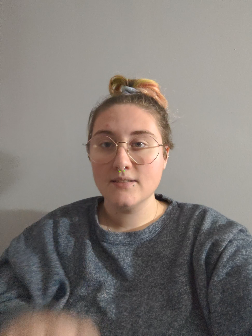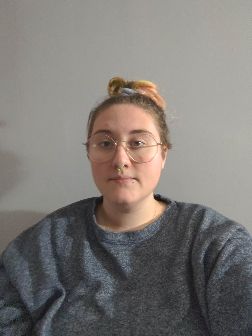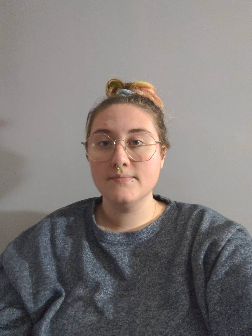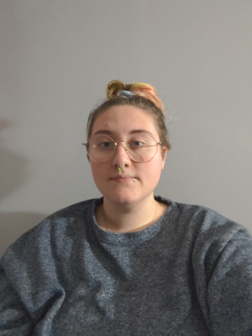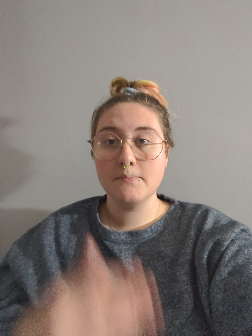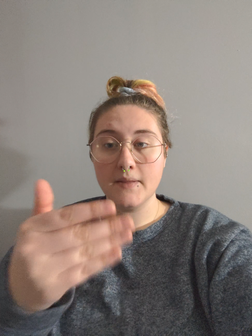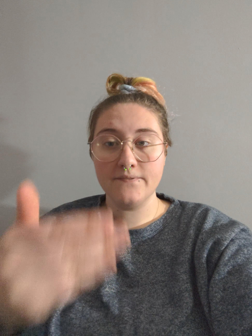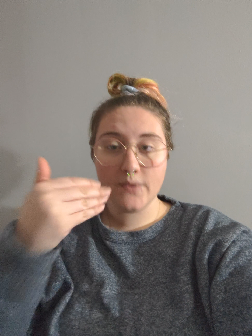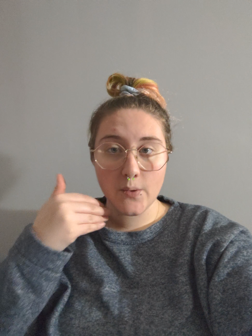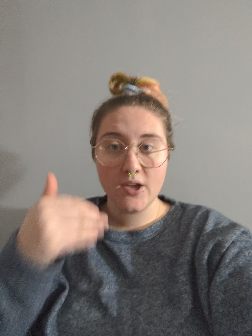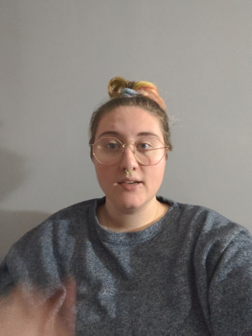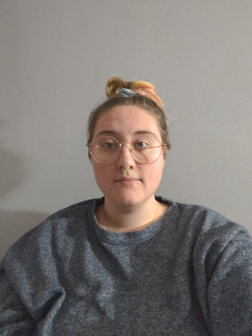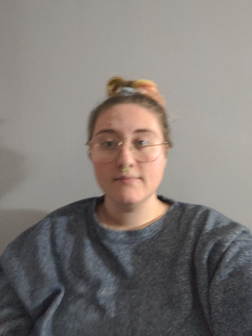before